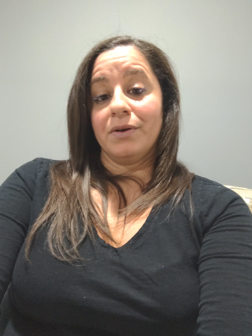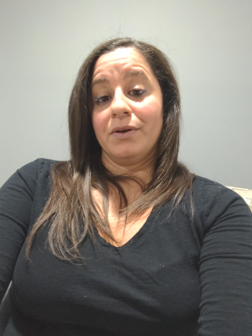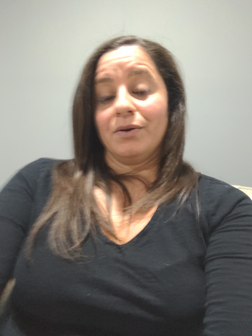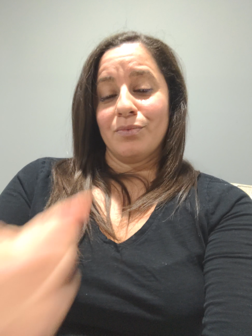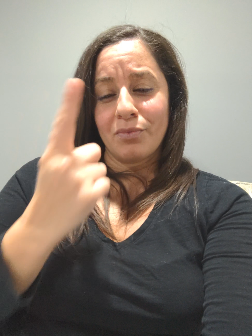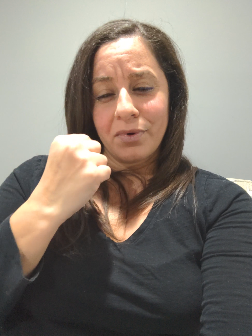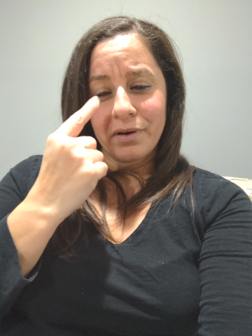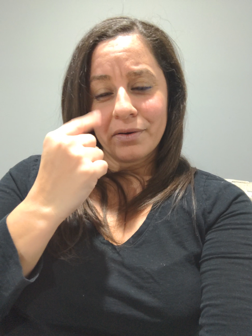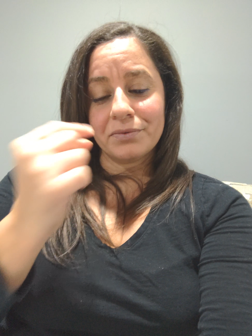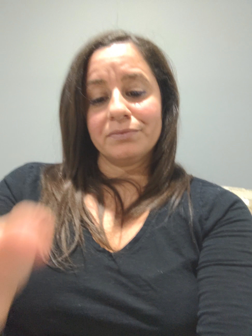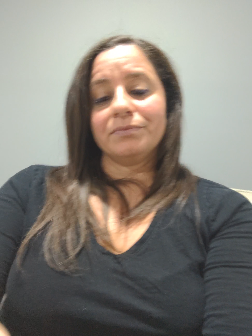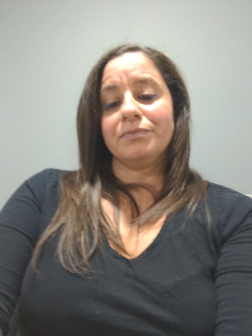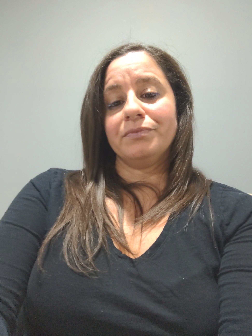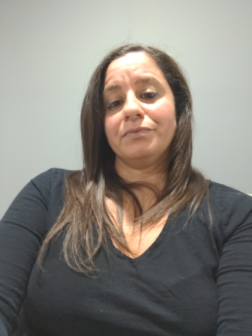cry